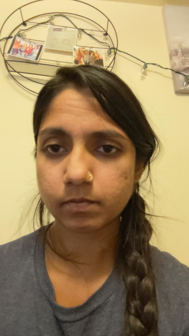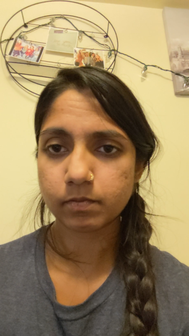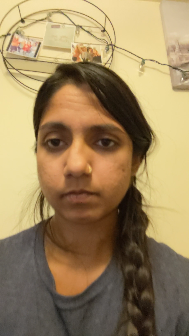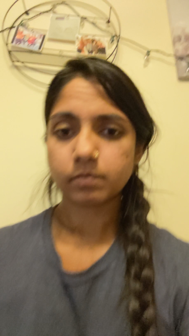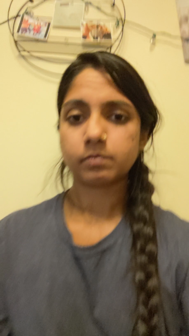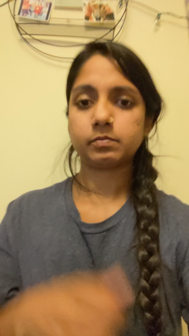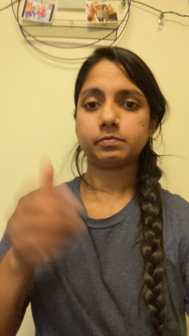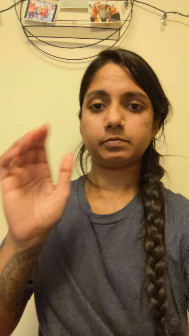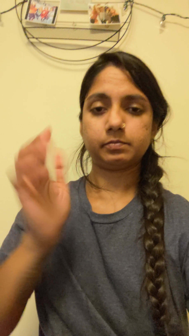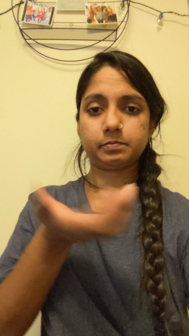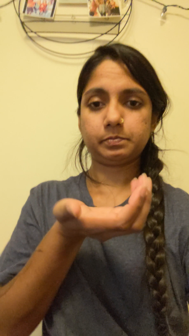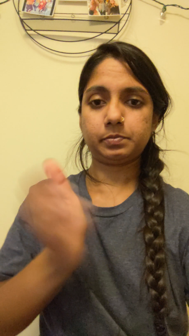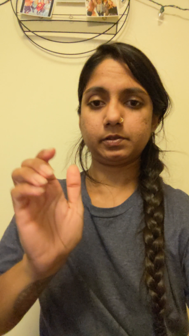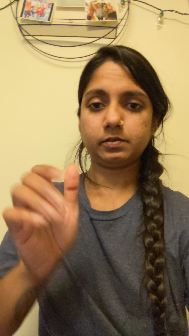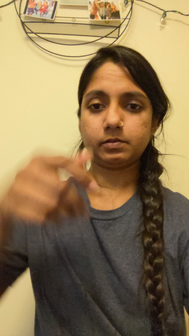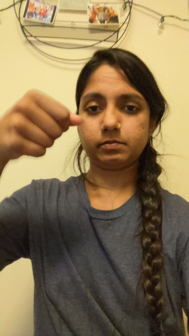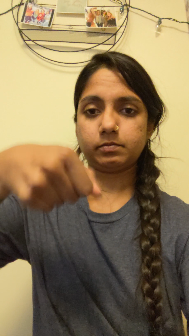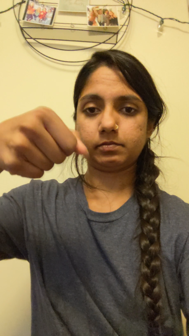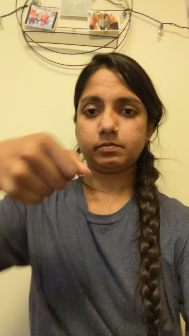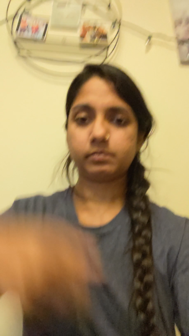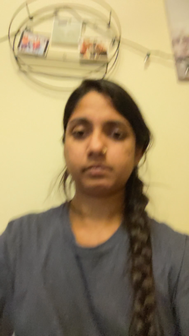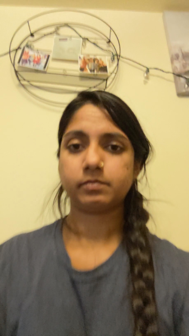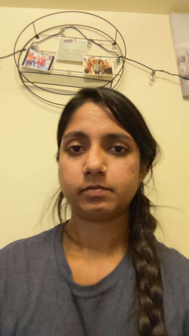basket